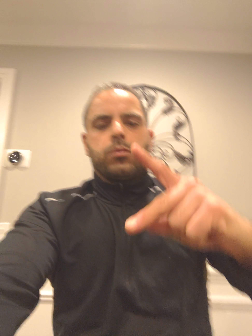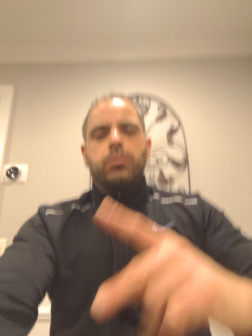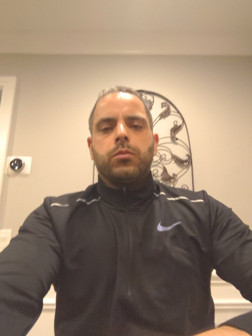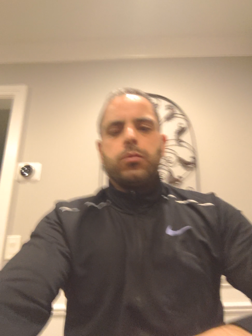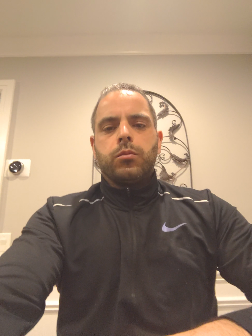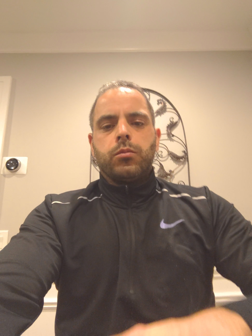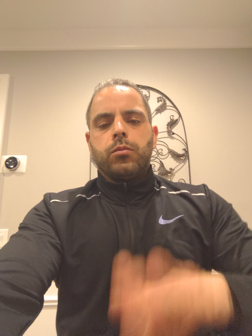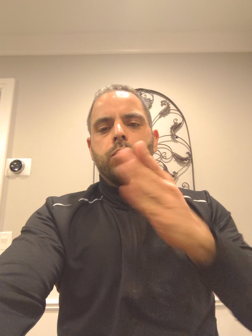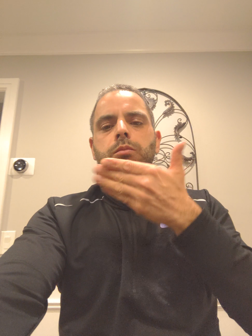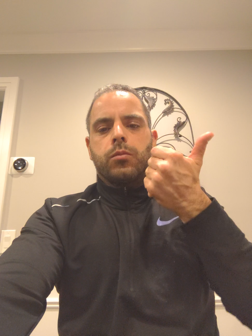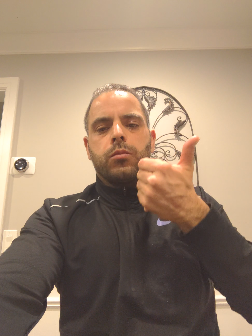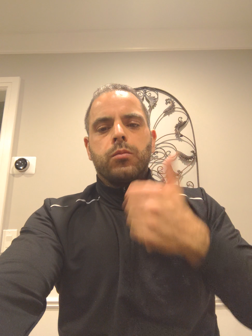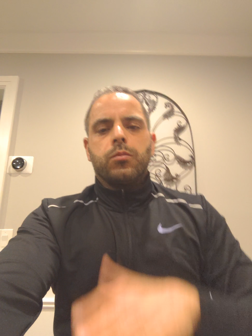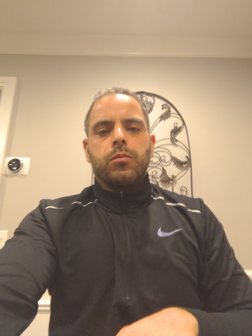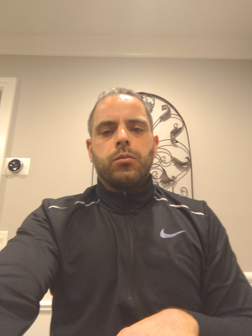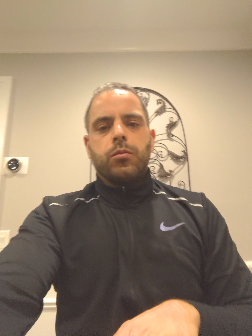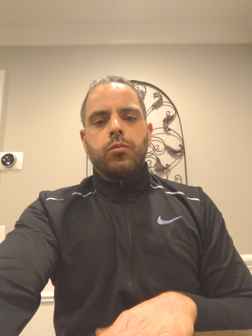better